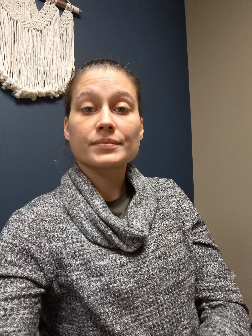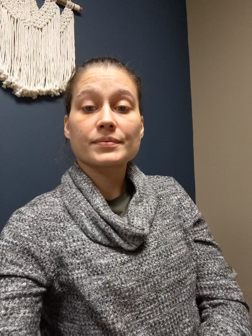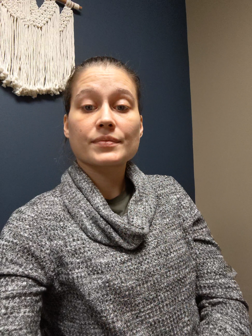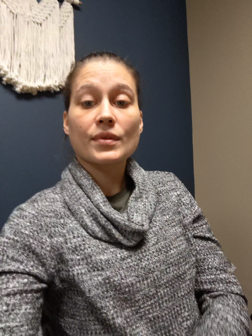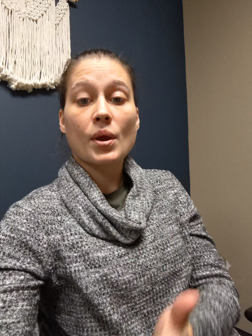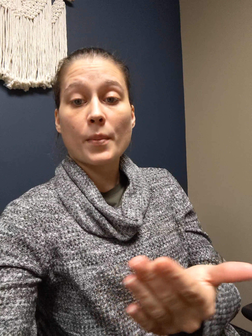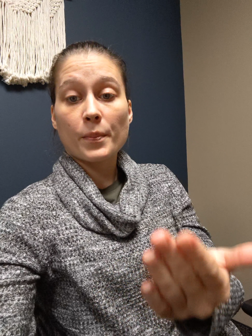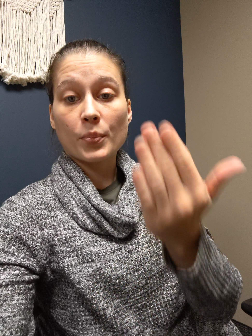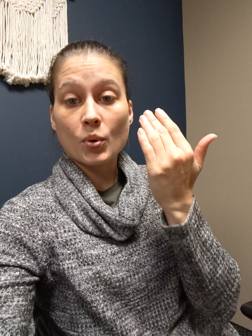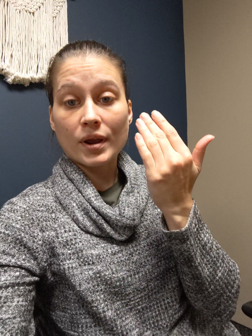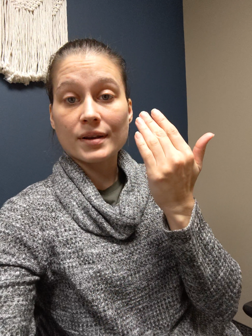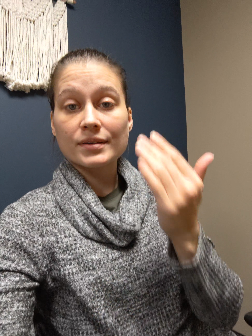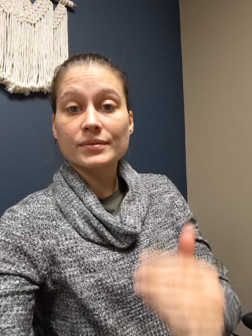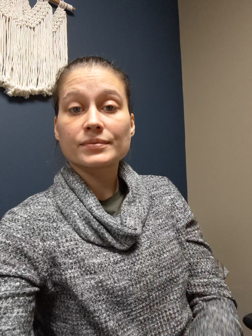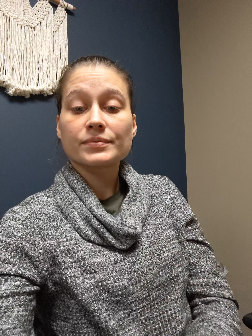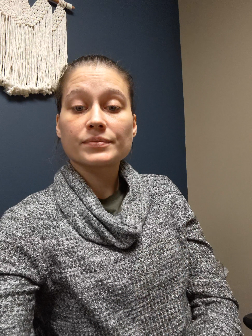morning